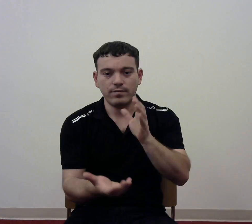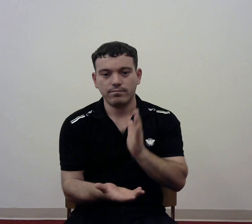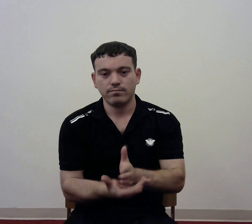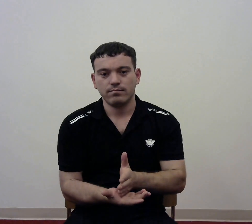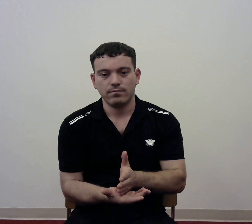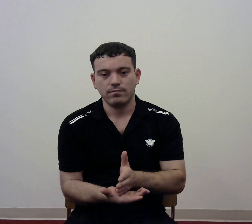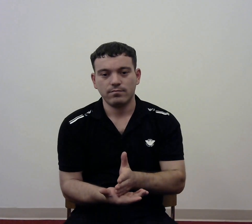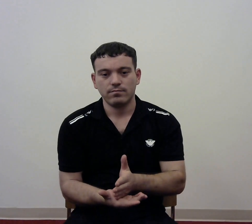var